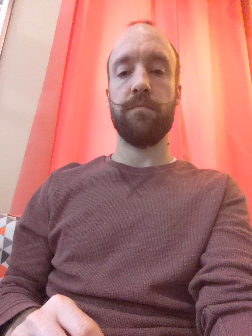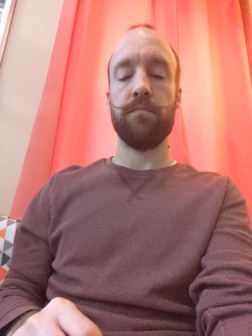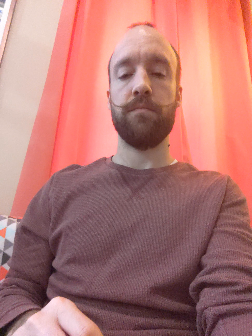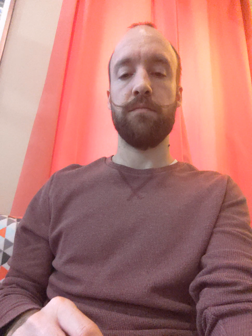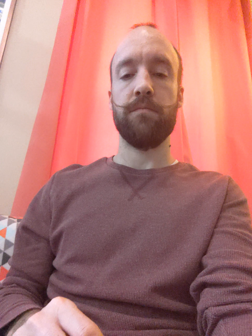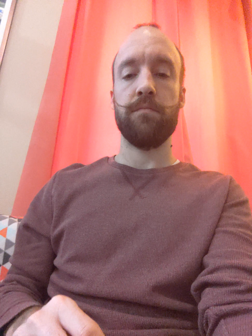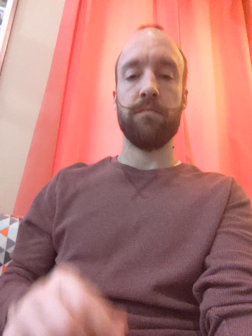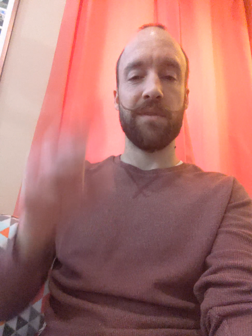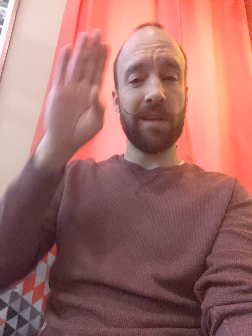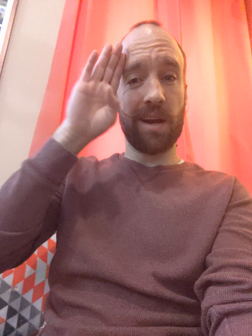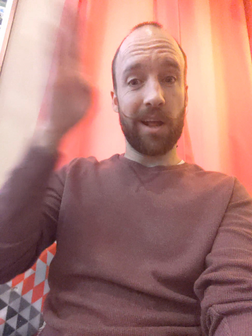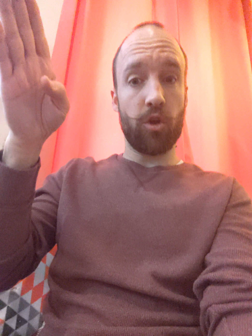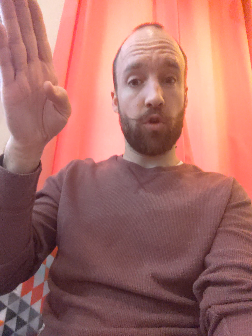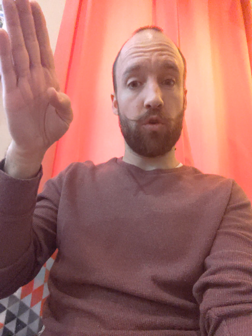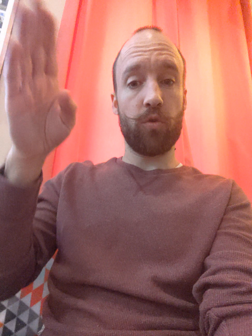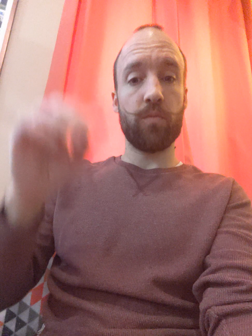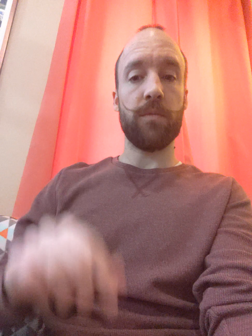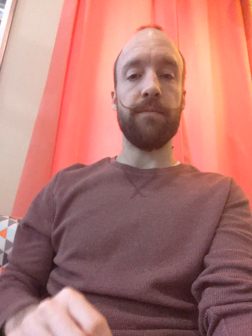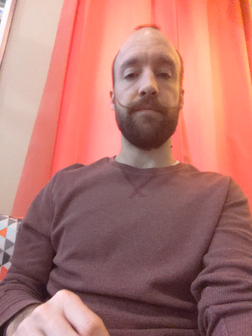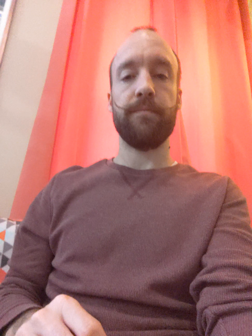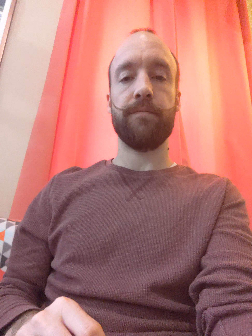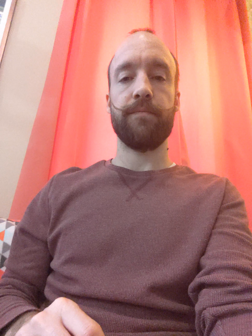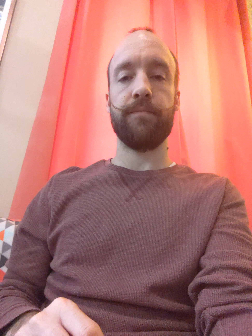hello